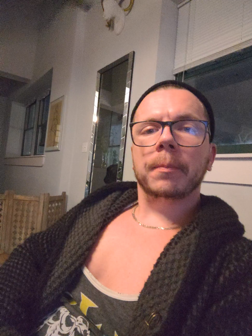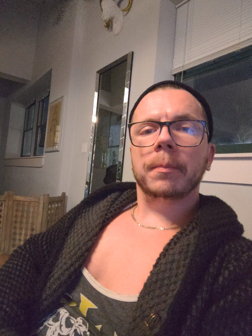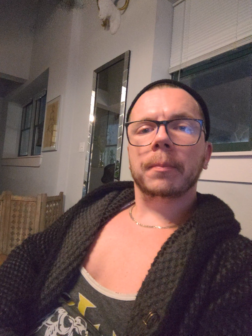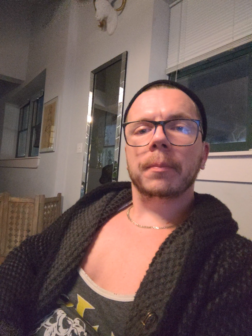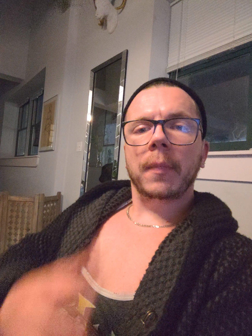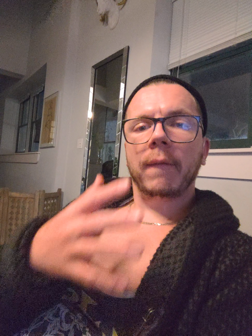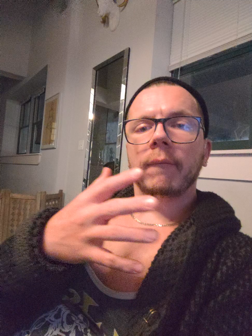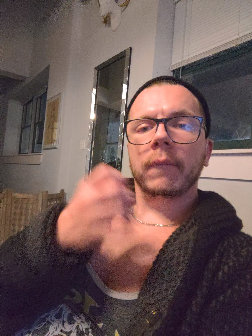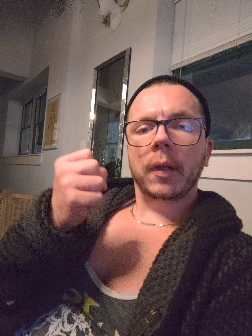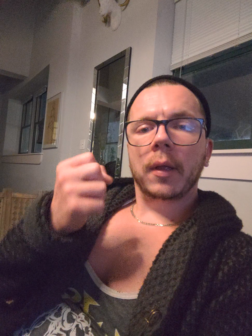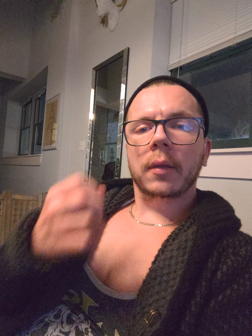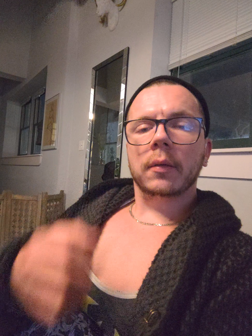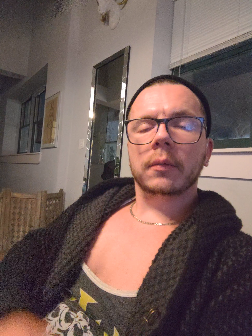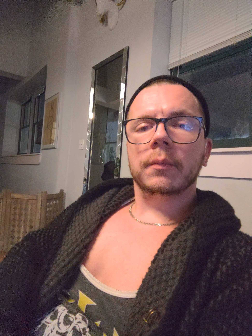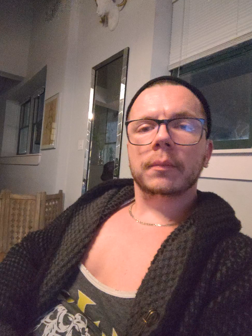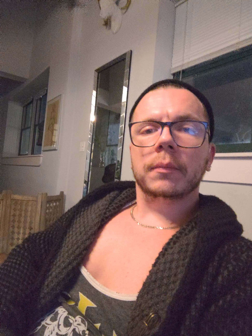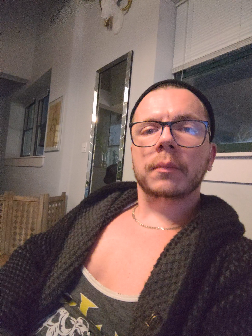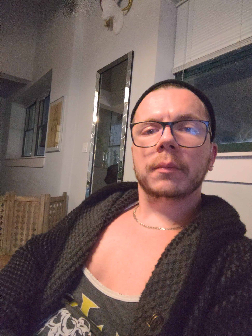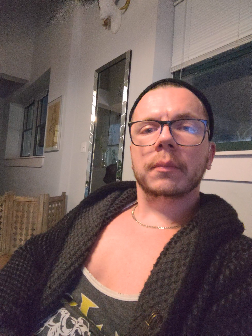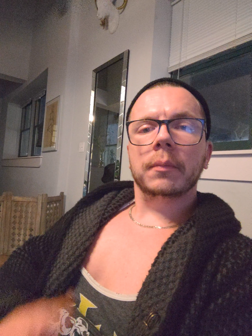fast